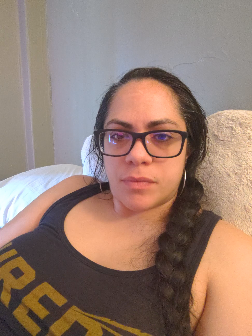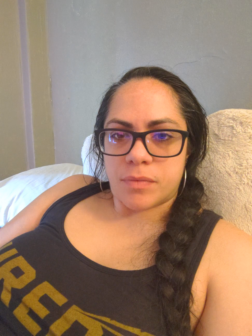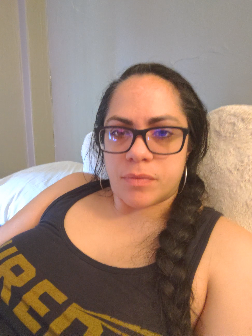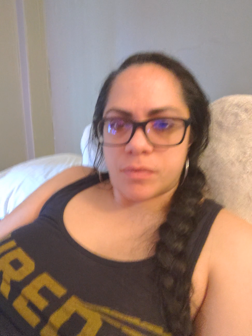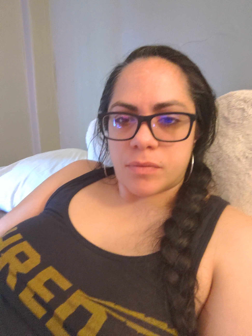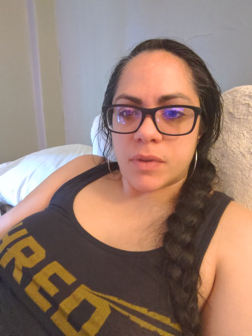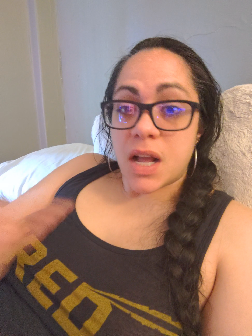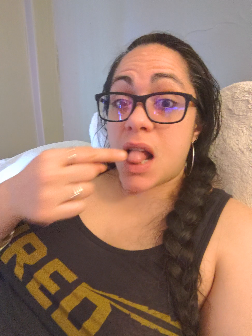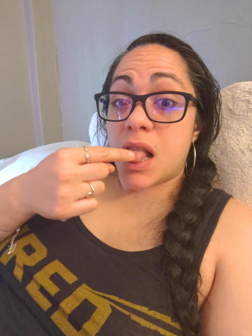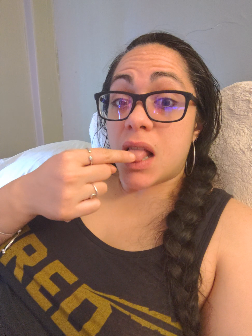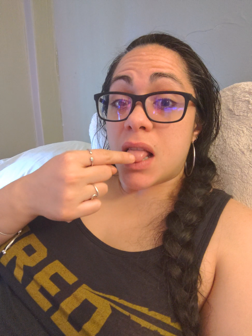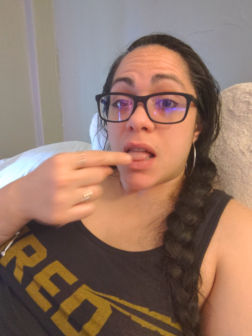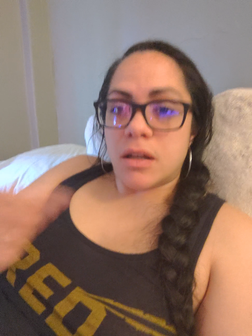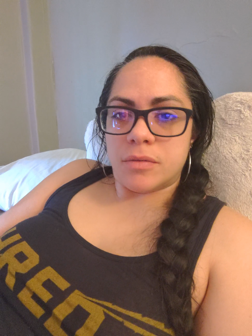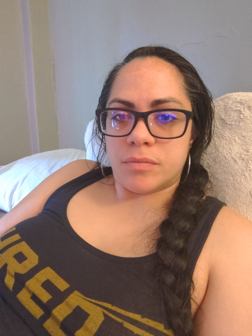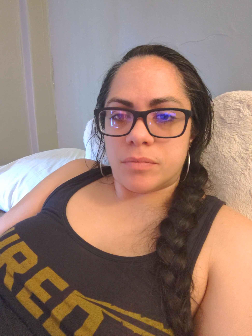tongue